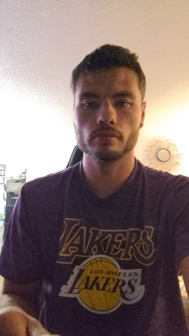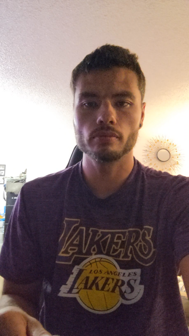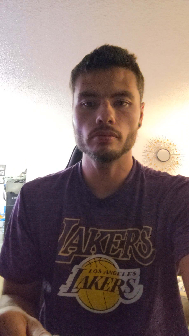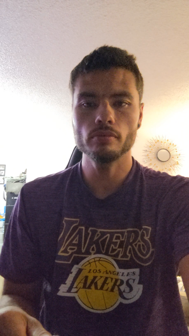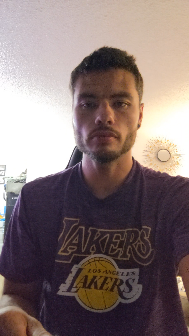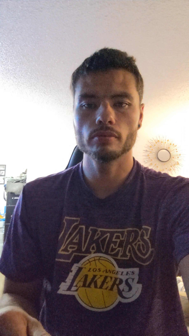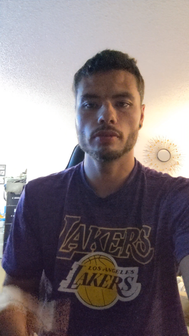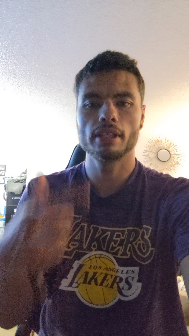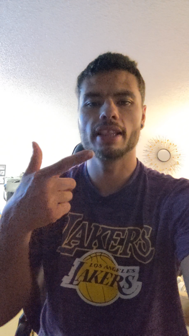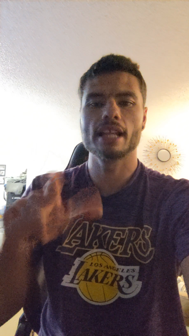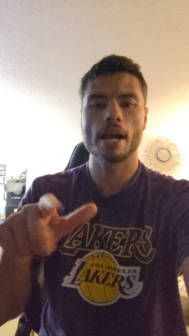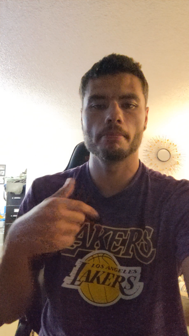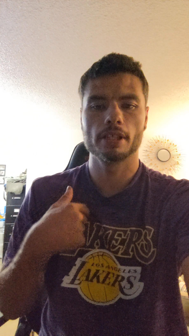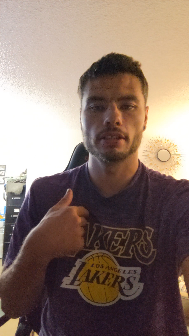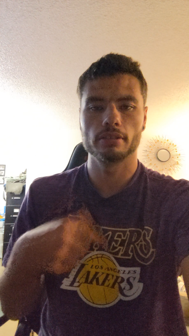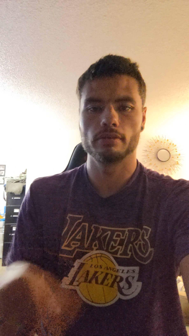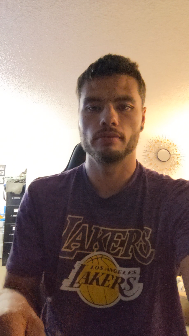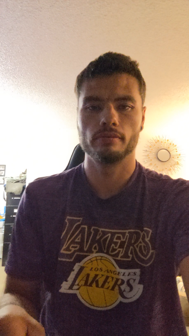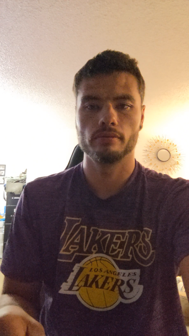let me